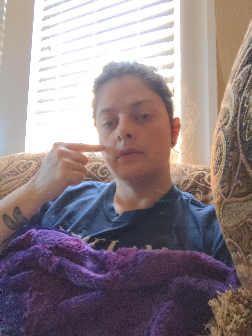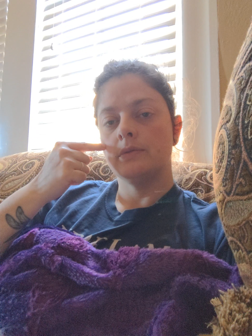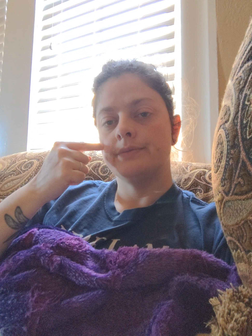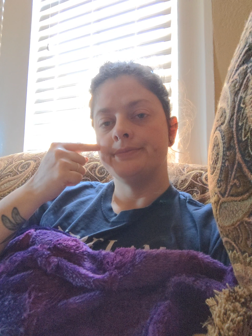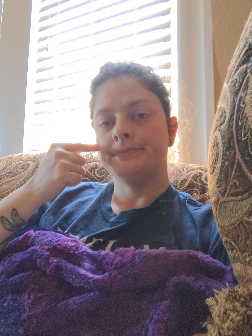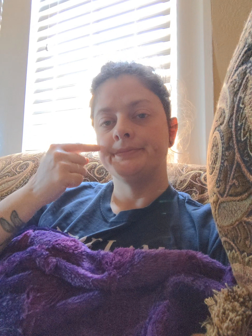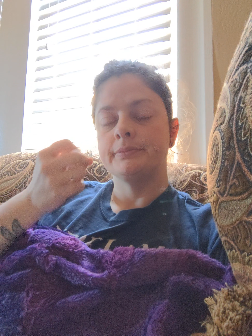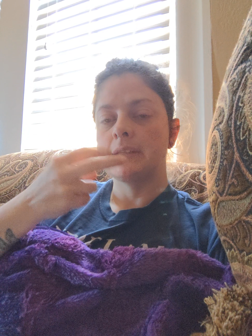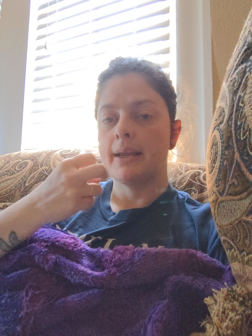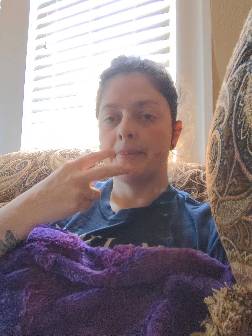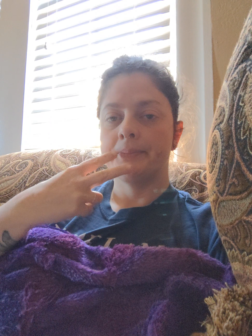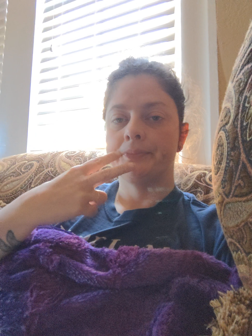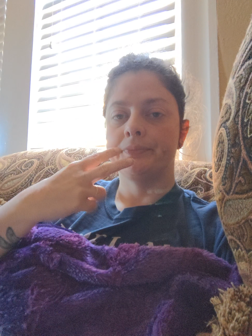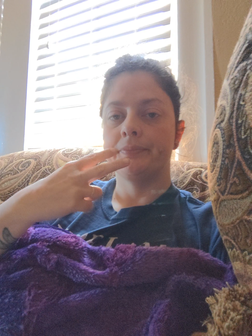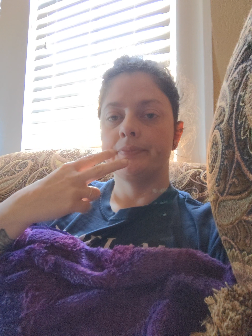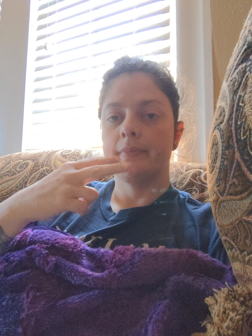snack